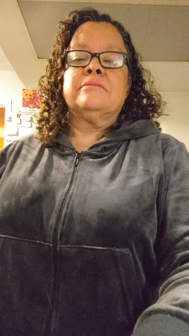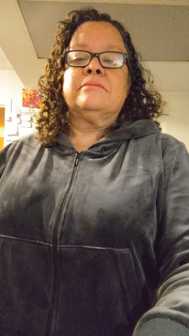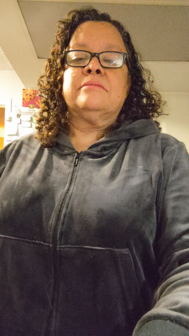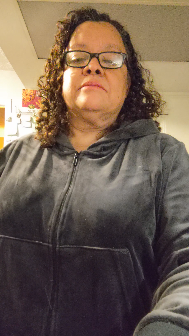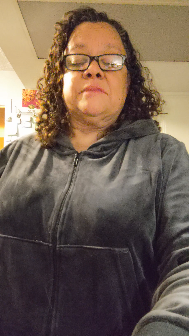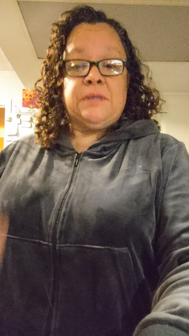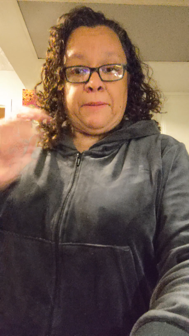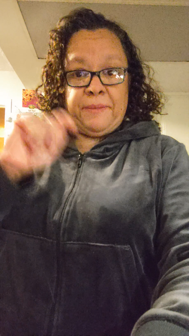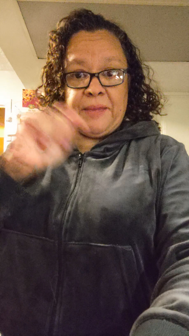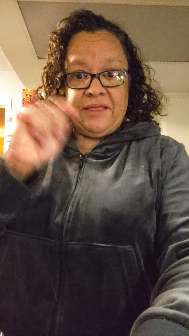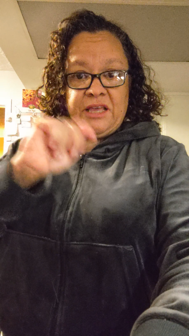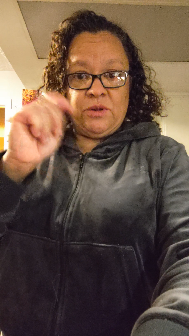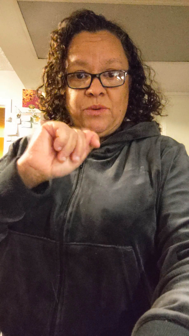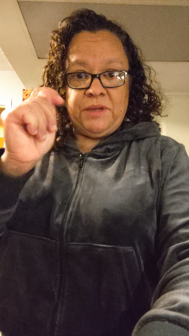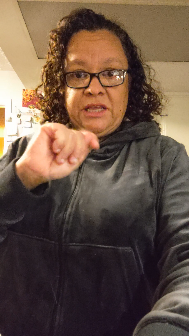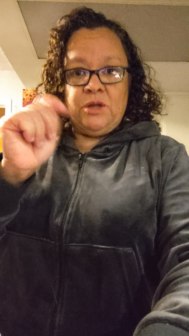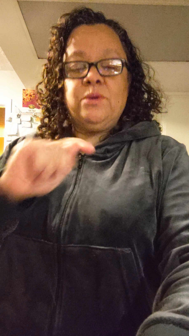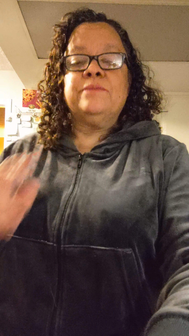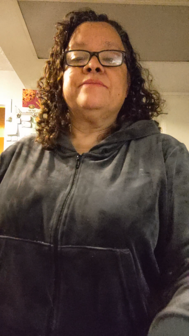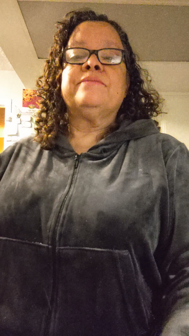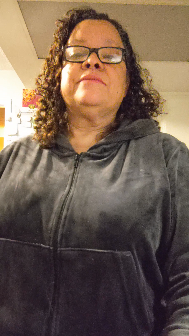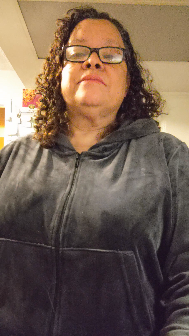bathroom